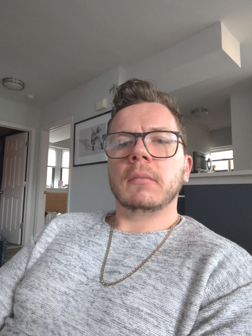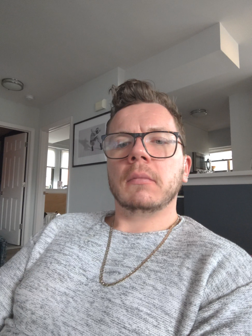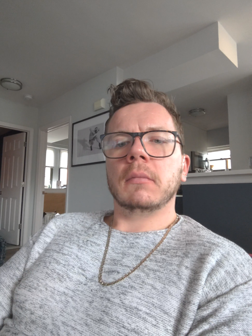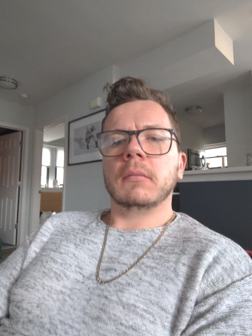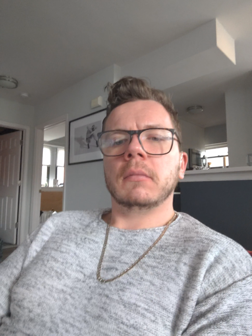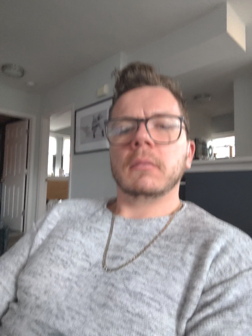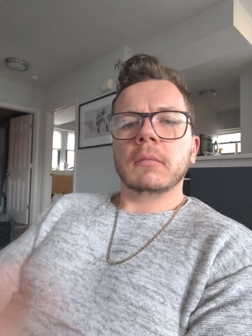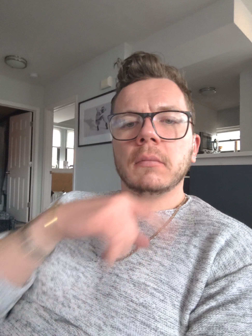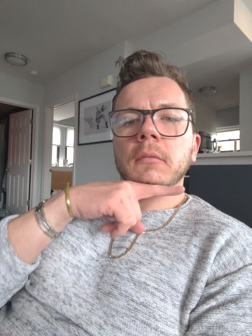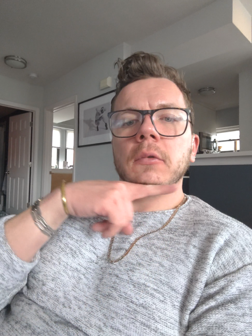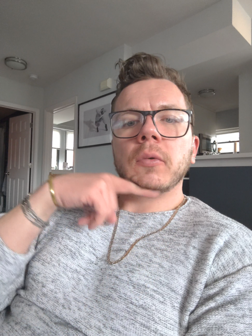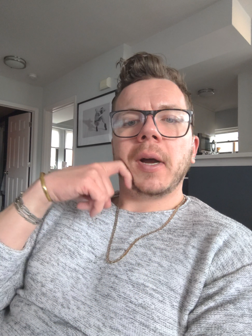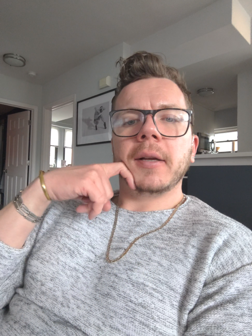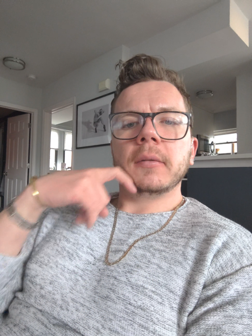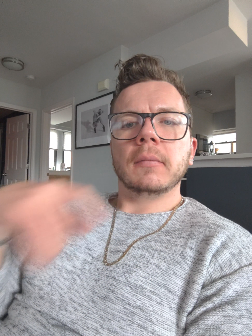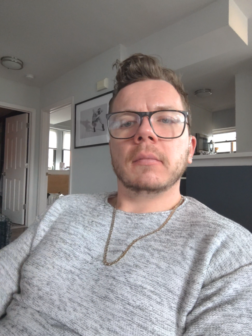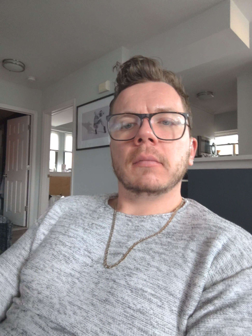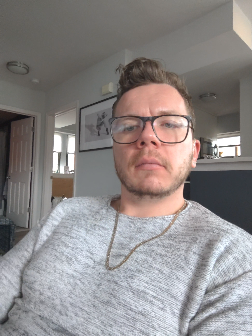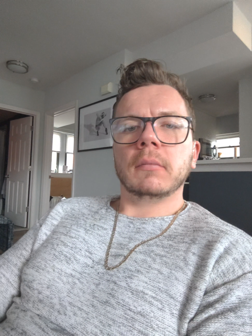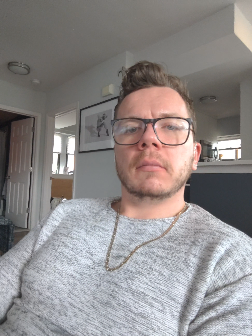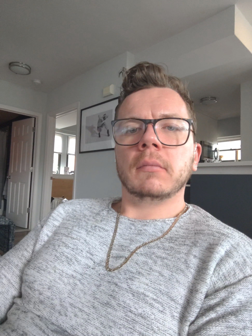dry